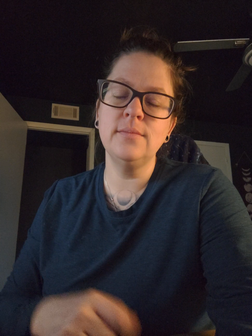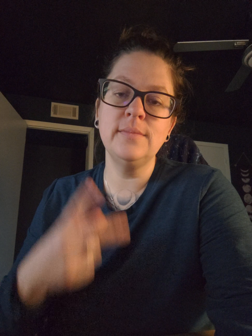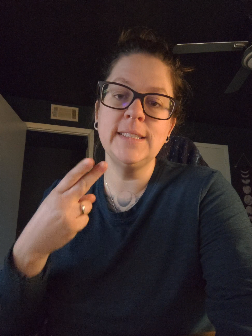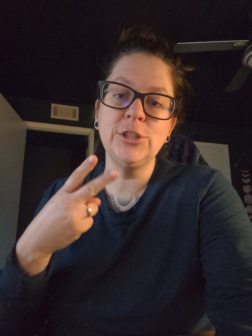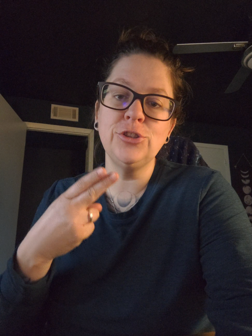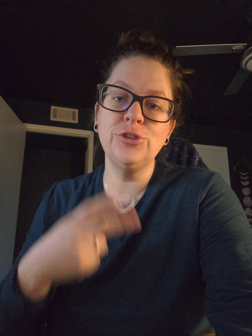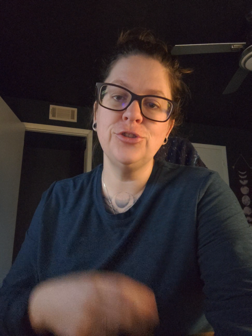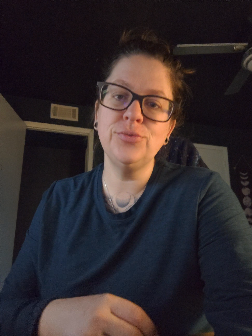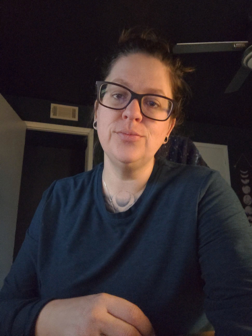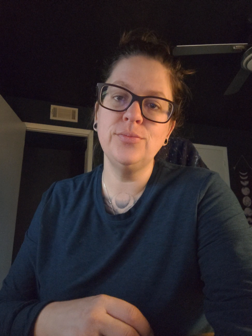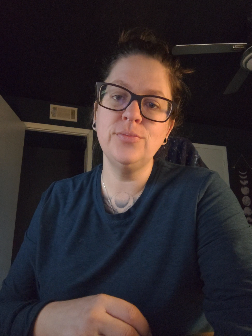scissors